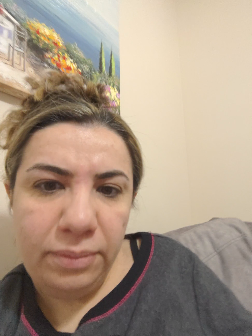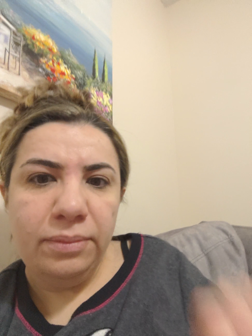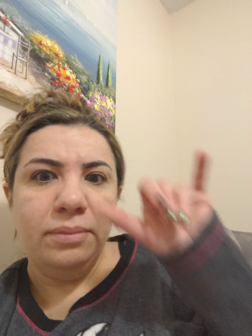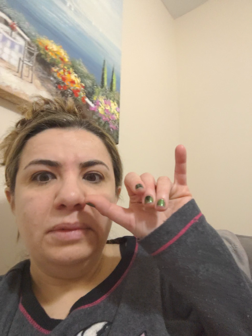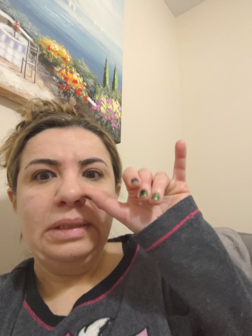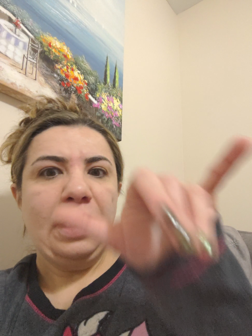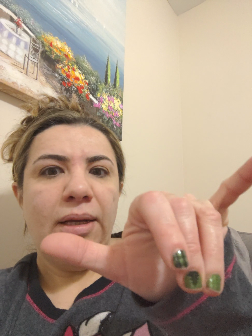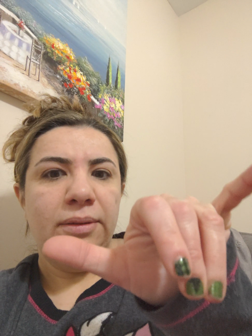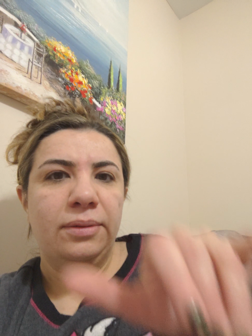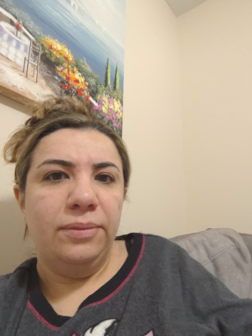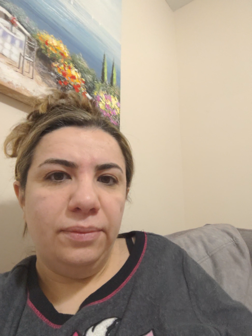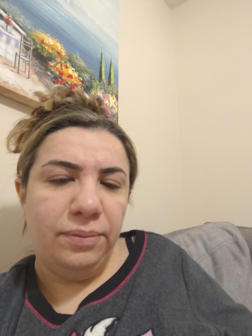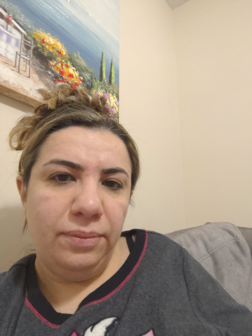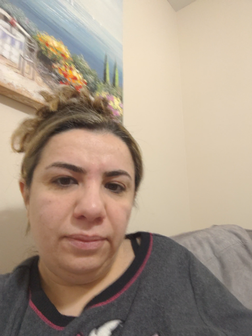stay